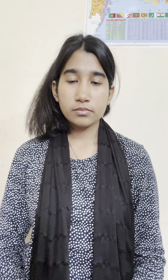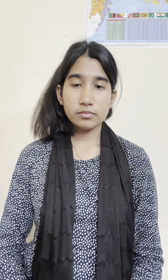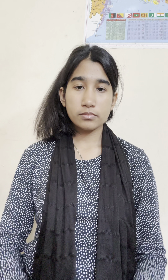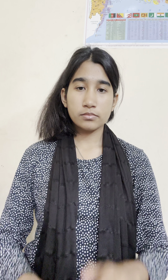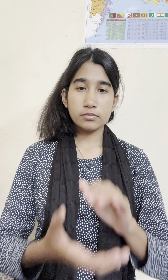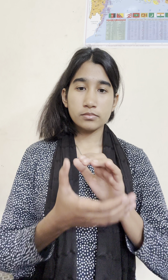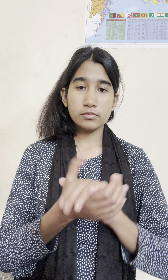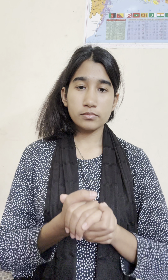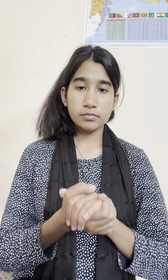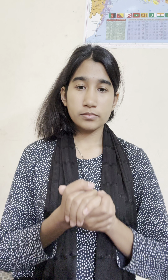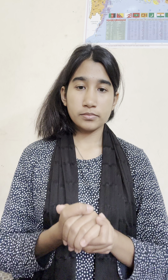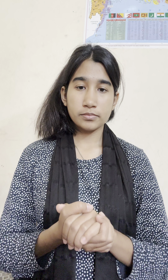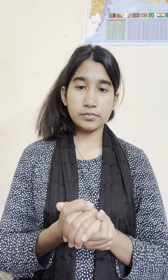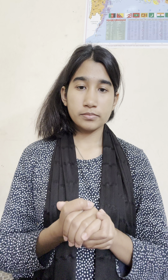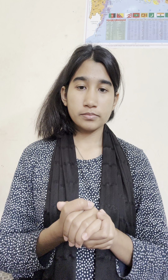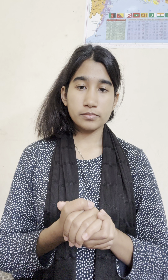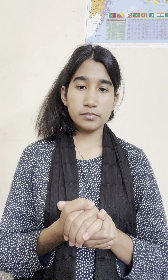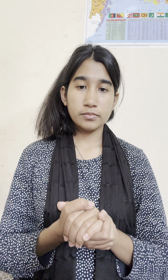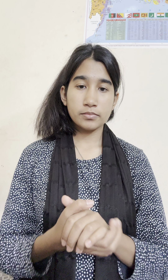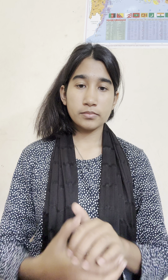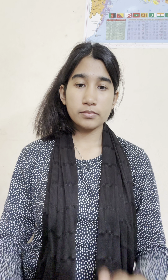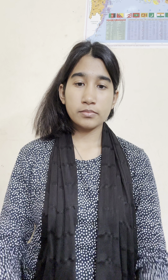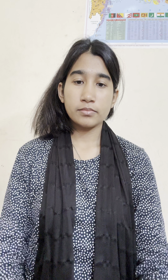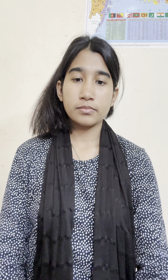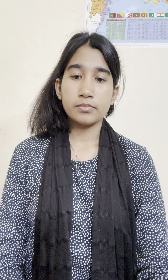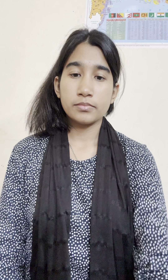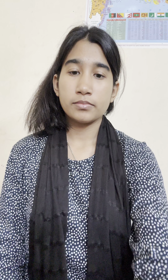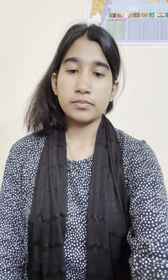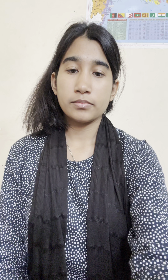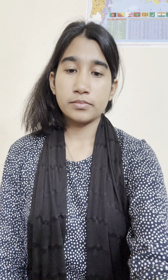বন্ধু